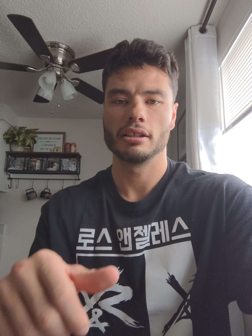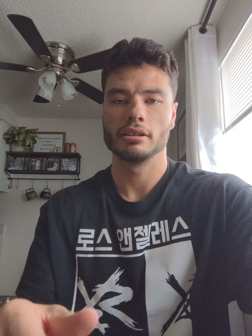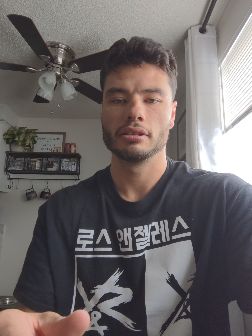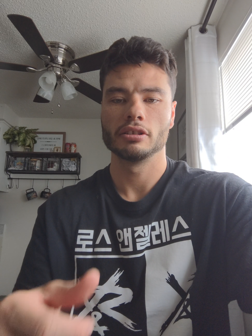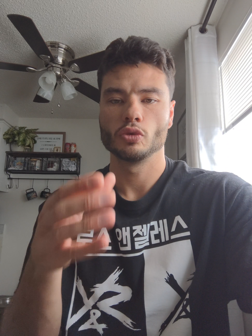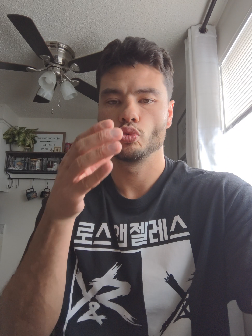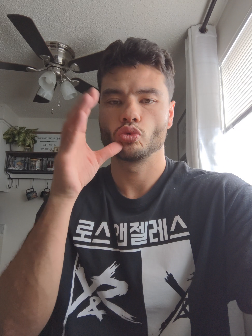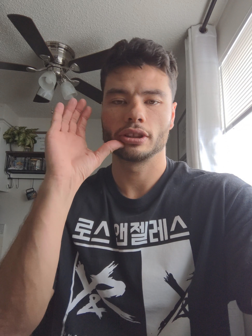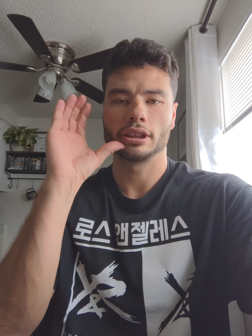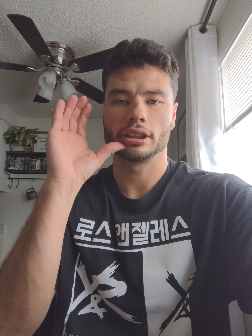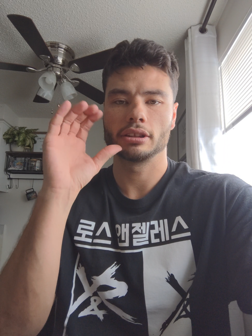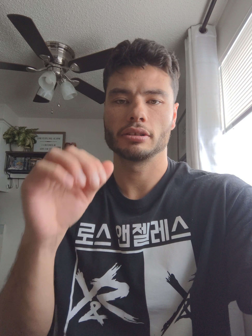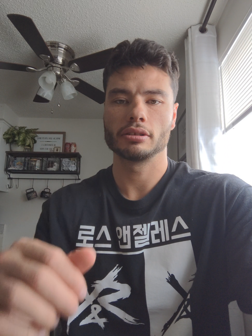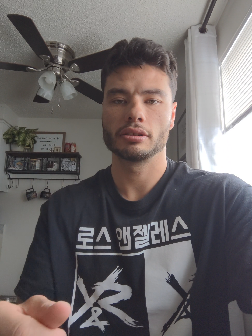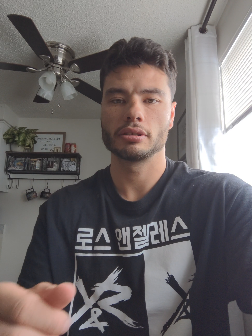drink